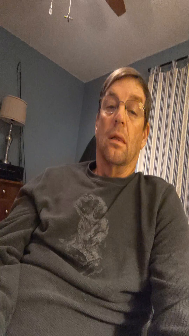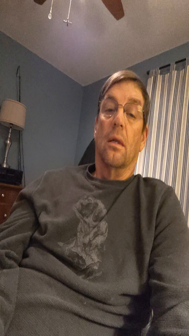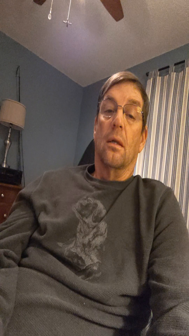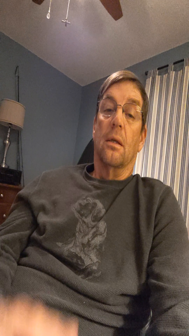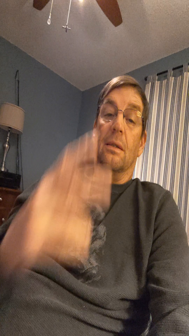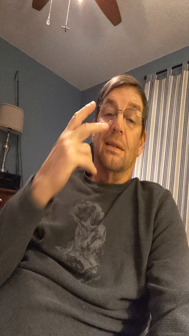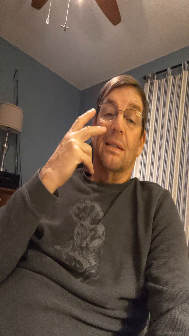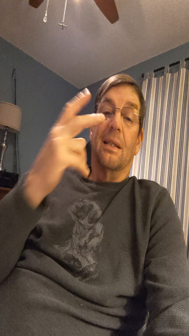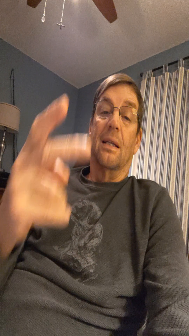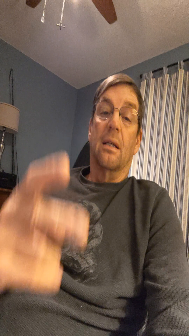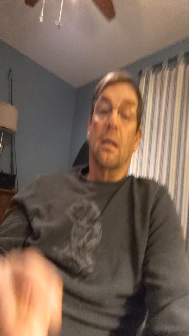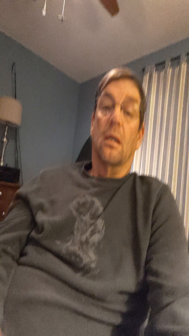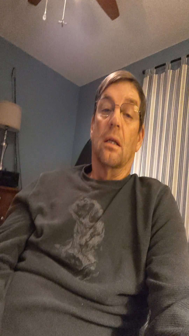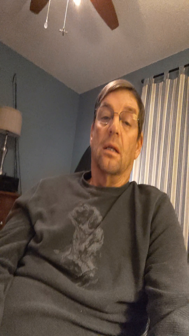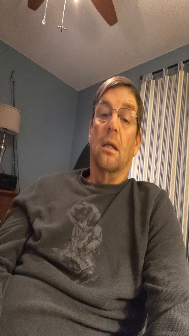see